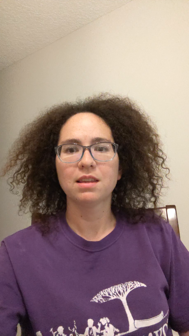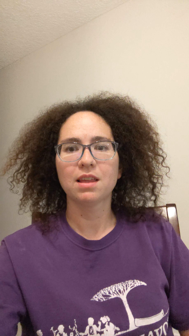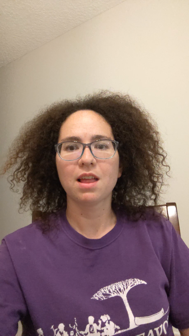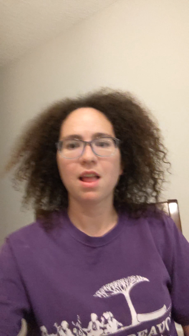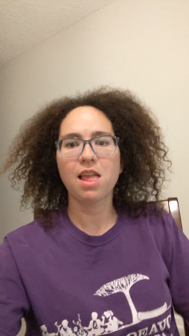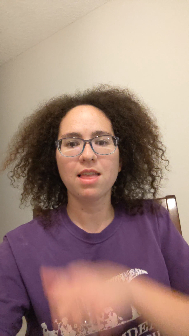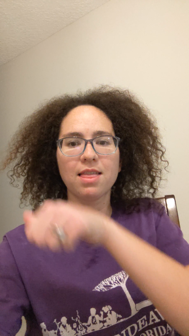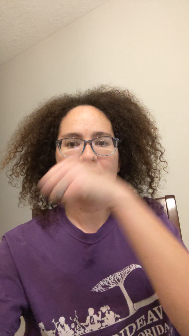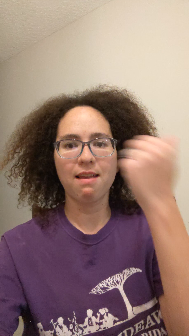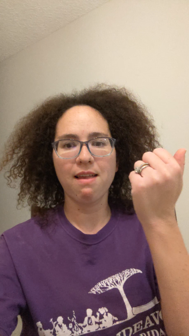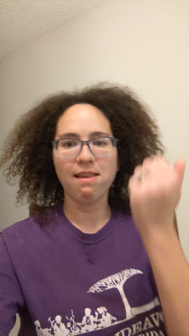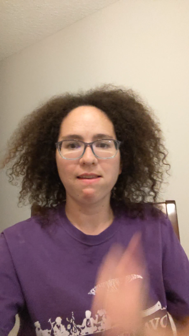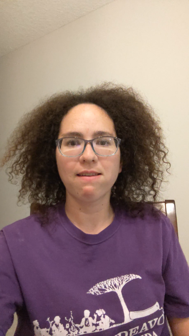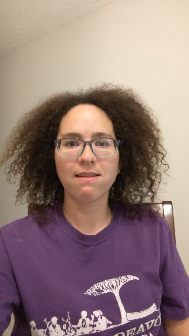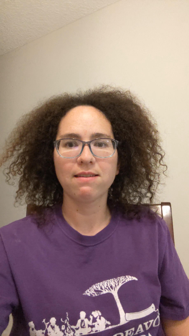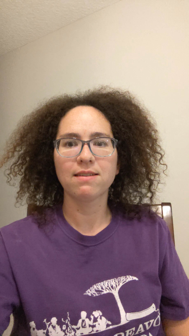other